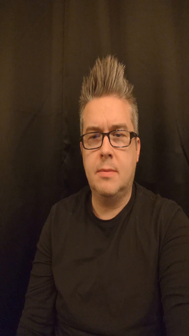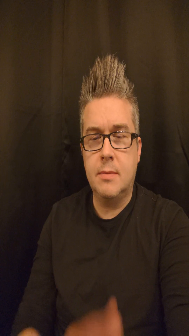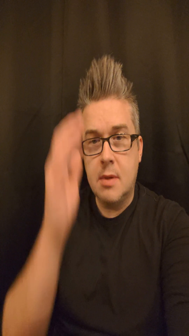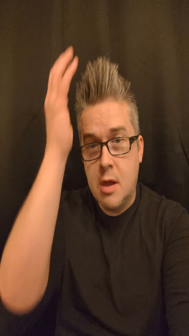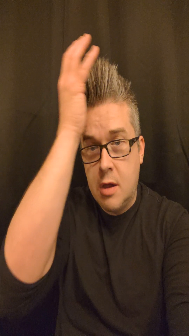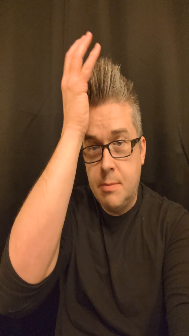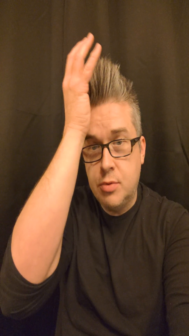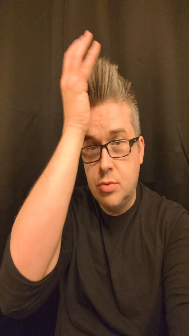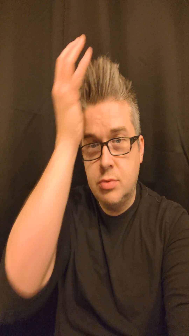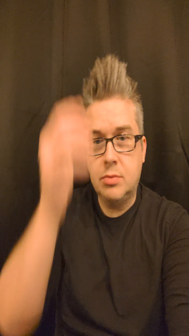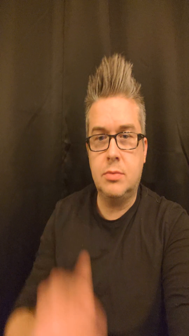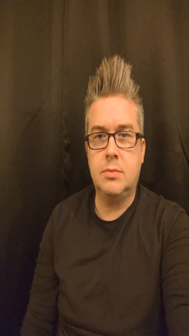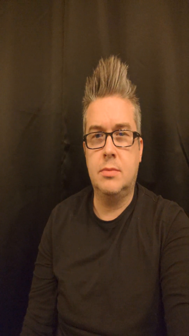garbage